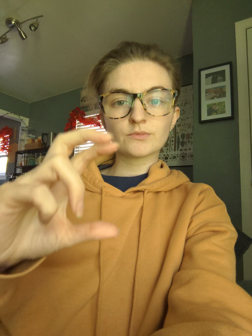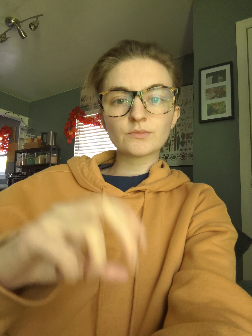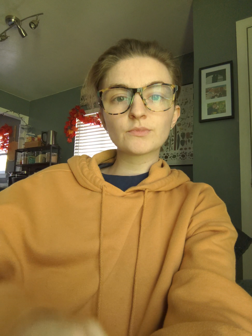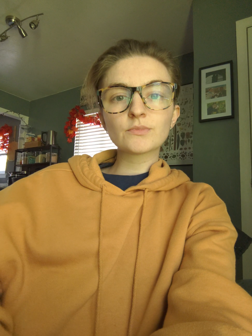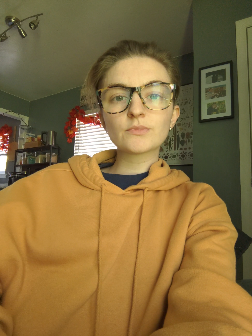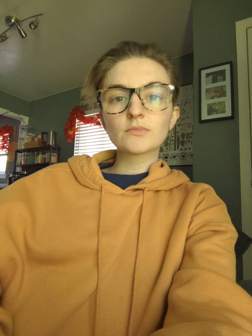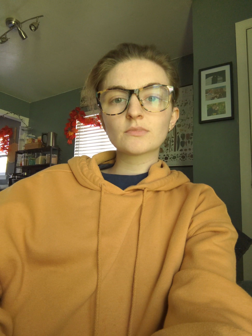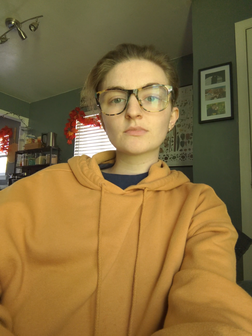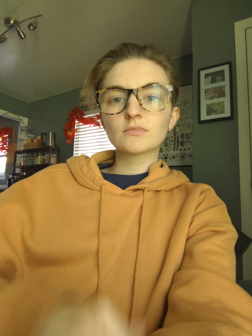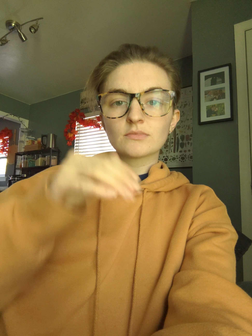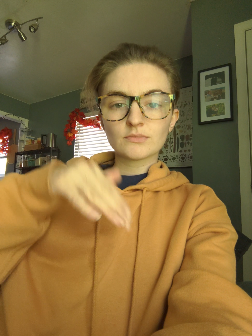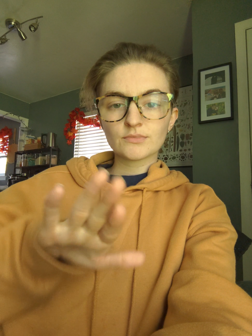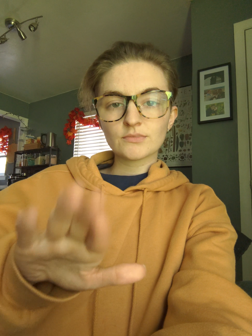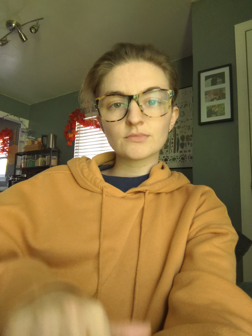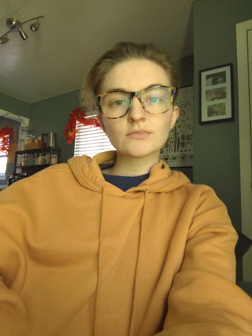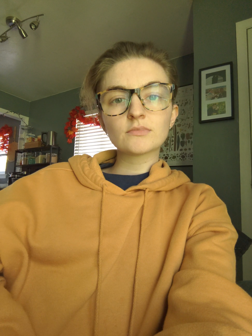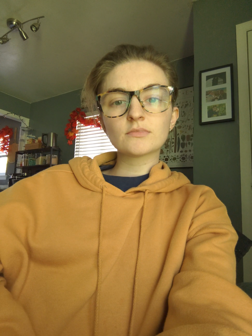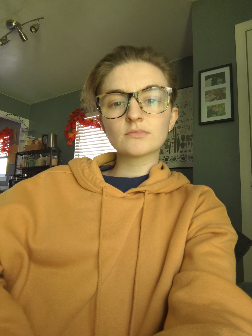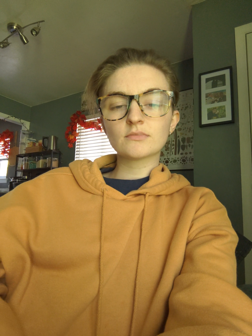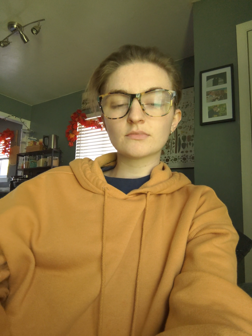enter